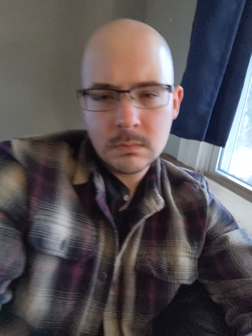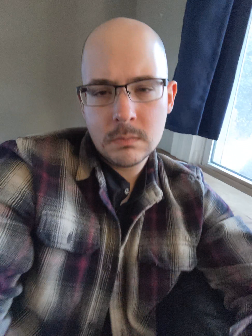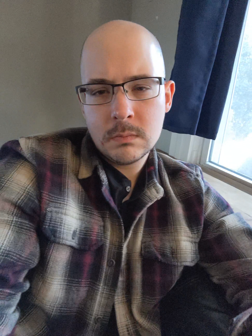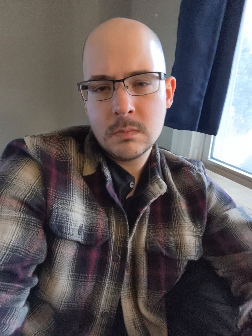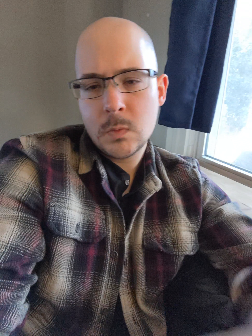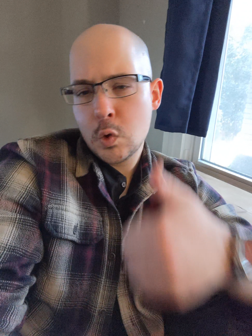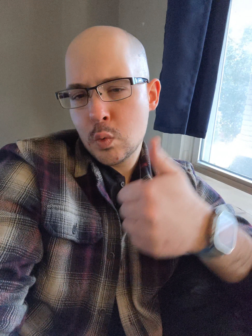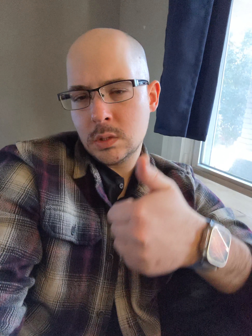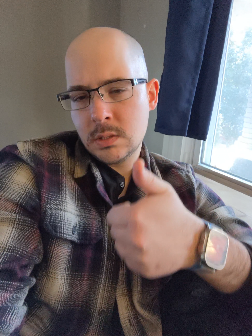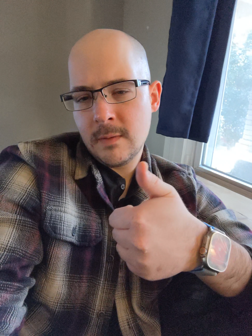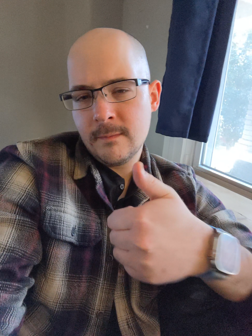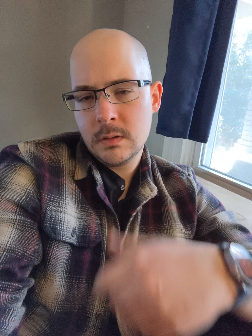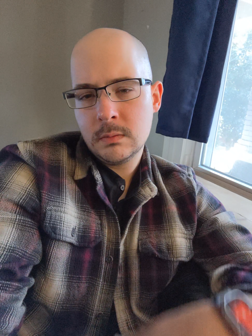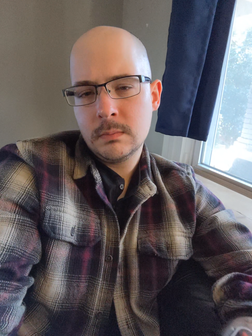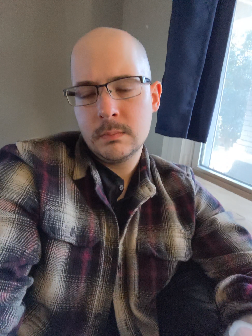yourself